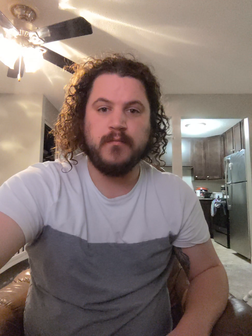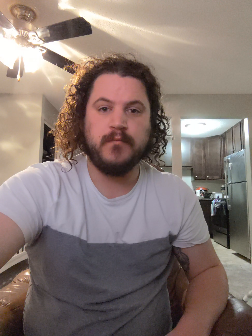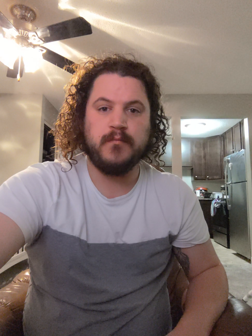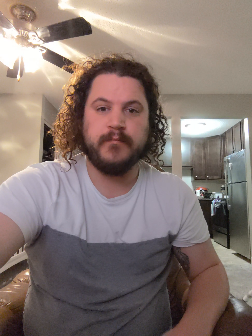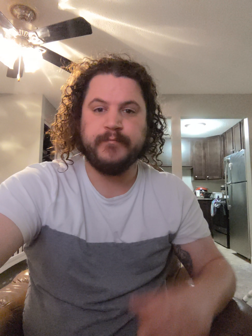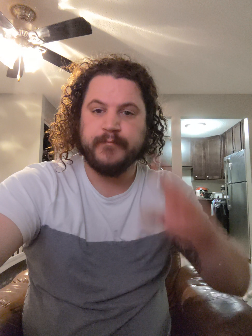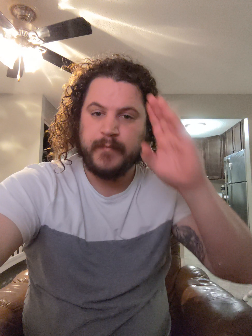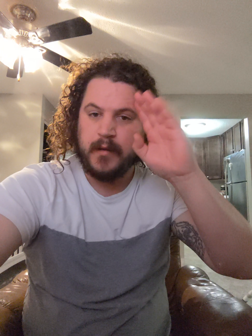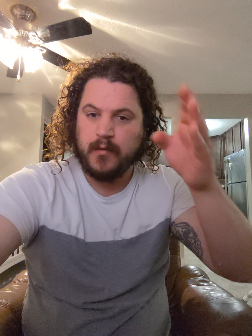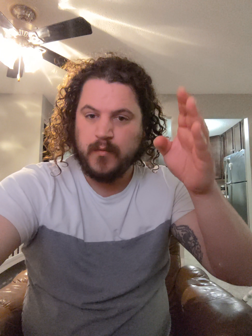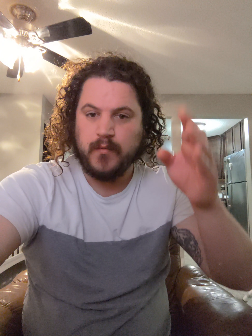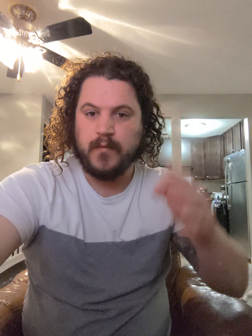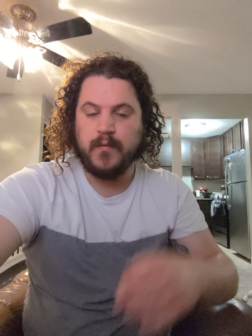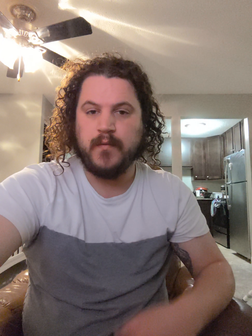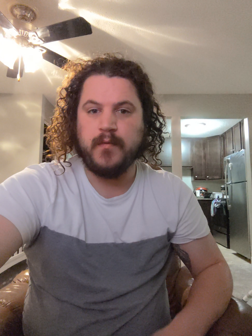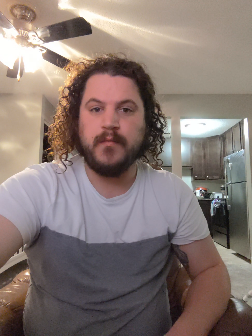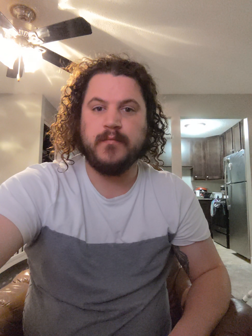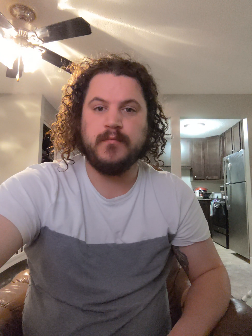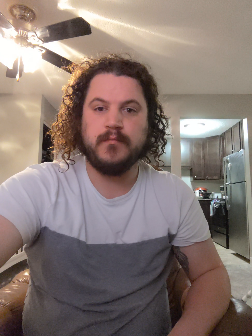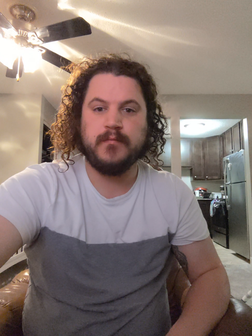hello